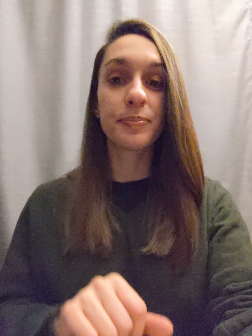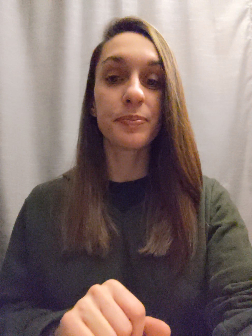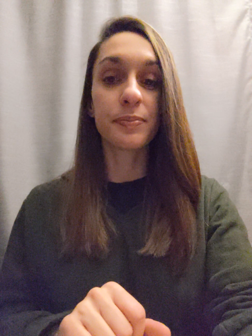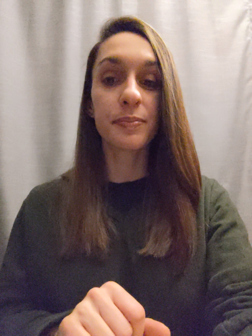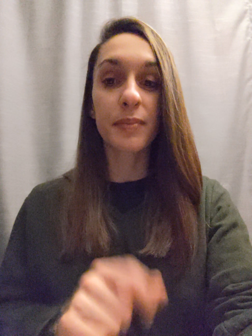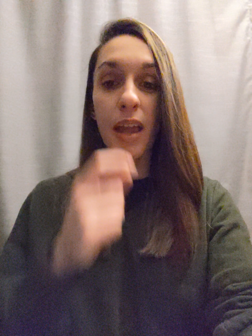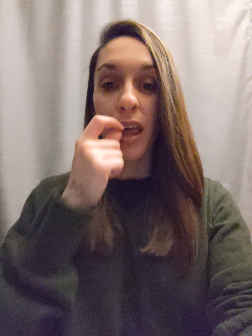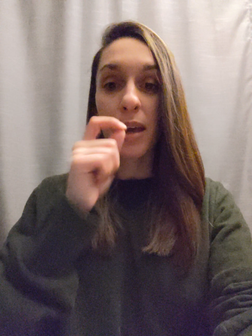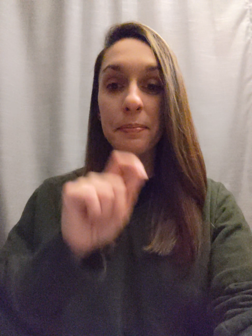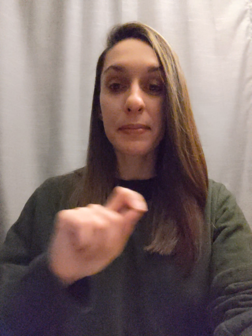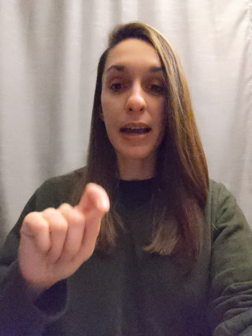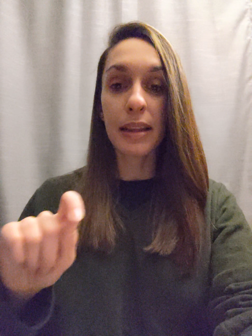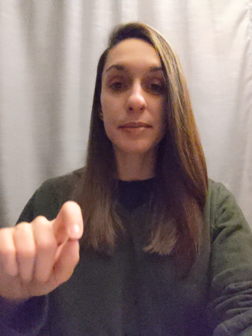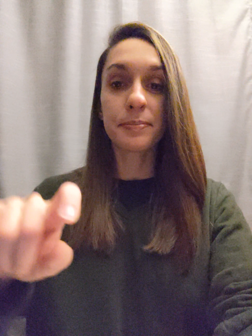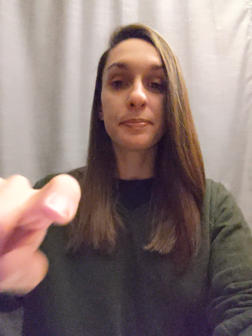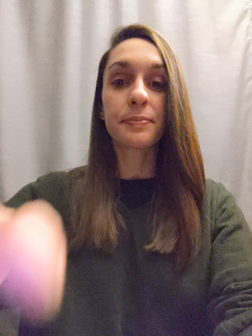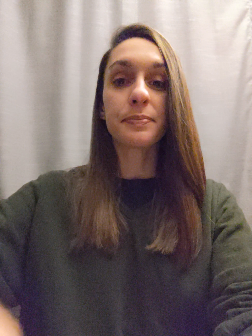pen